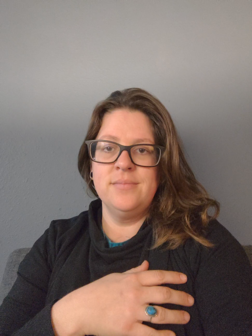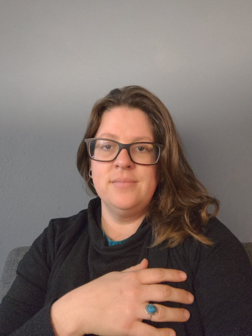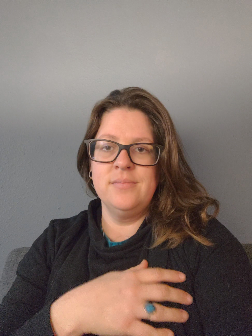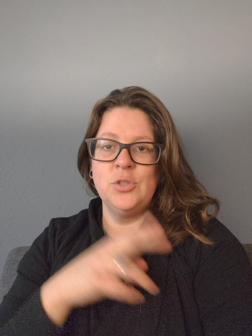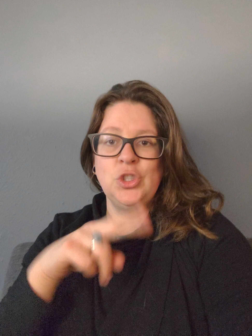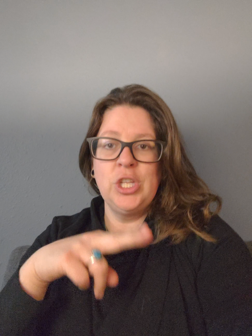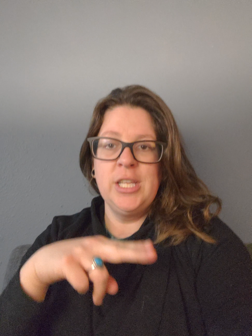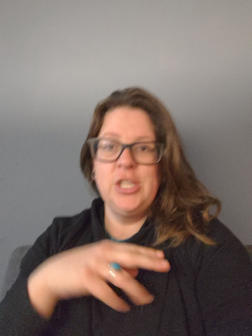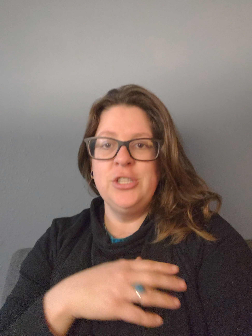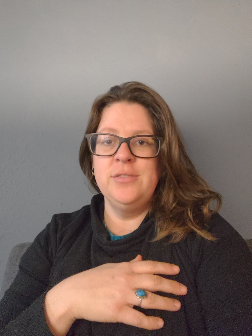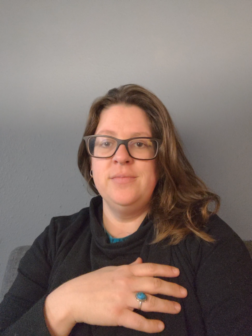chair